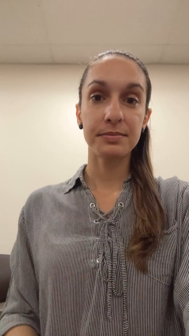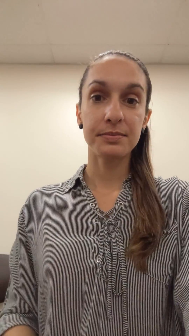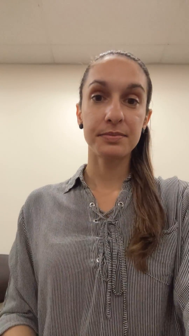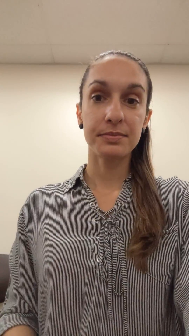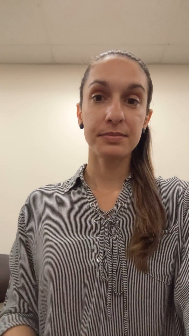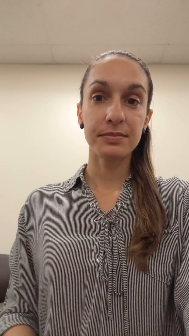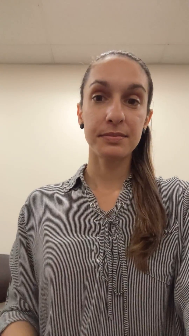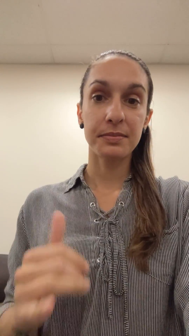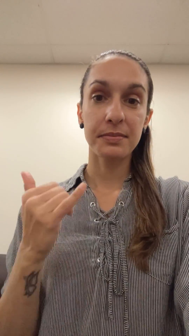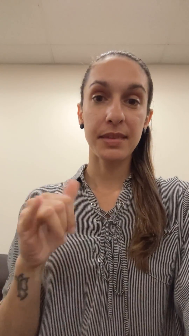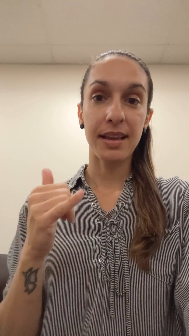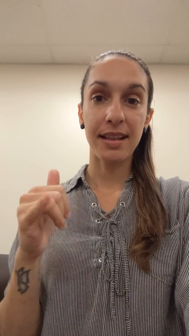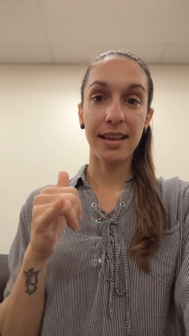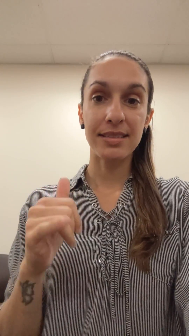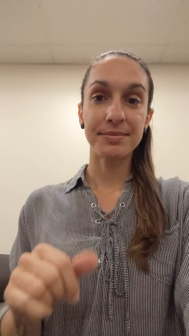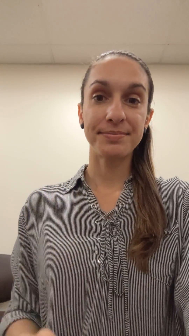play